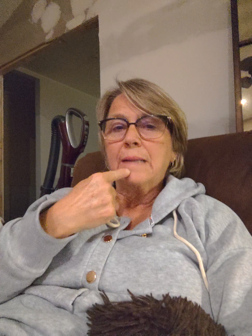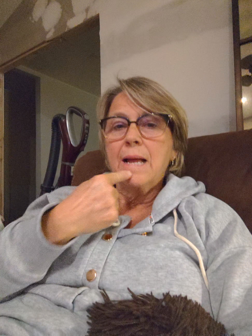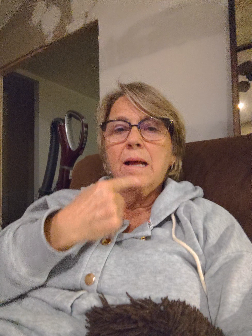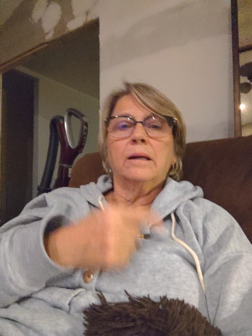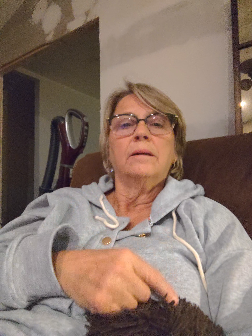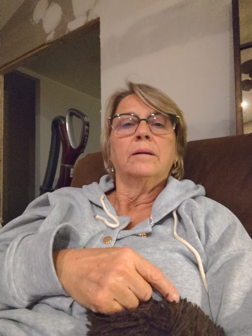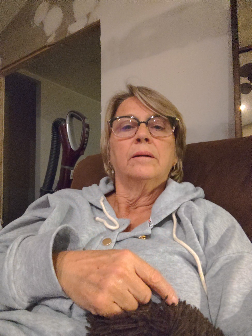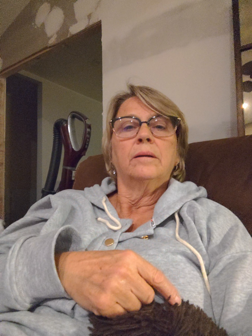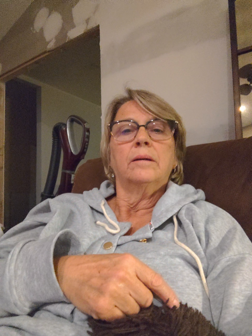say